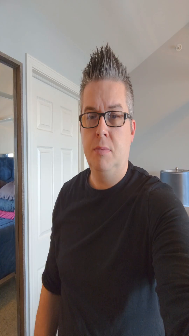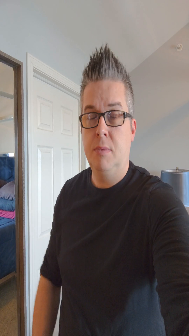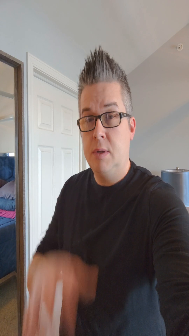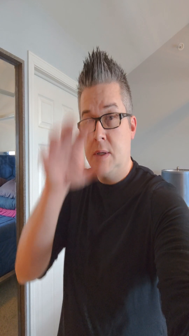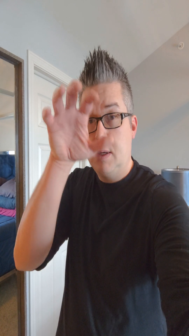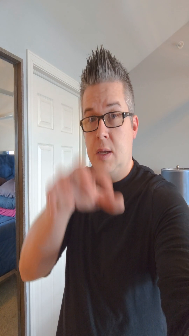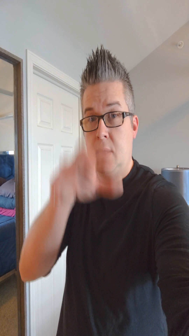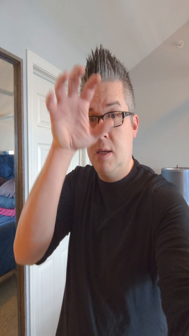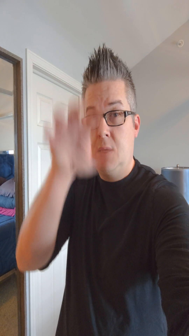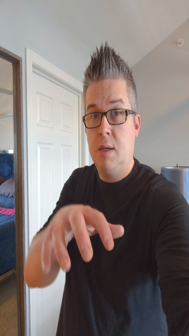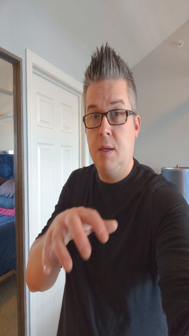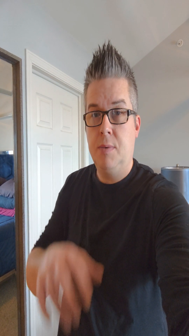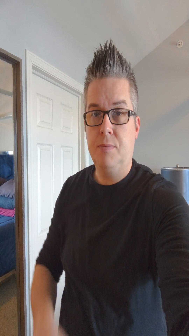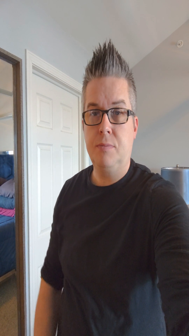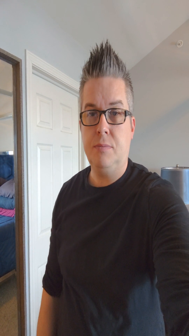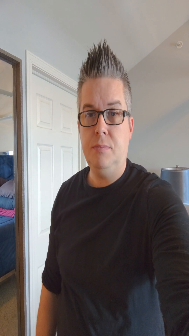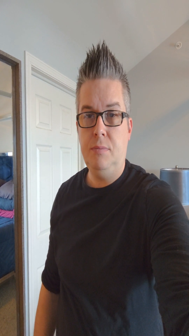alligator